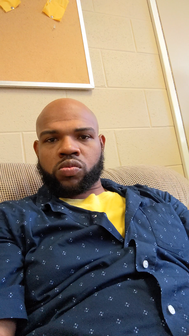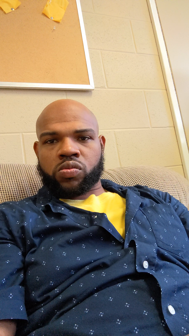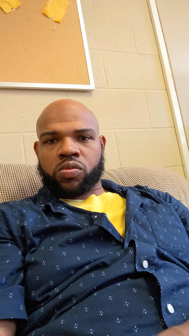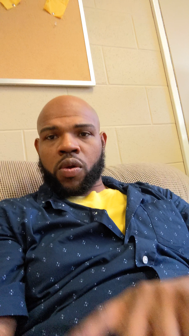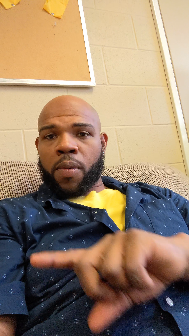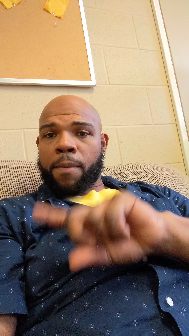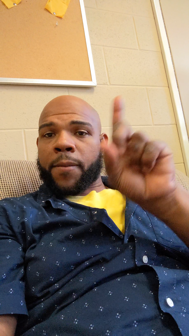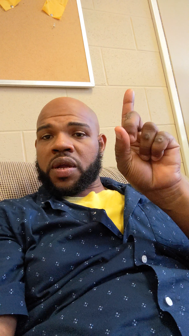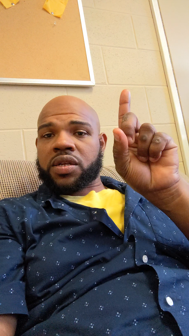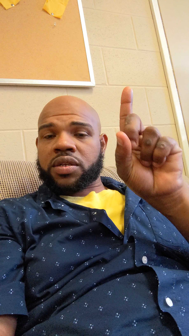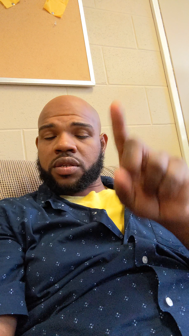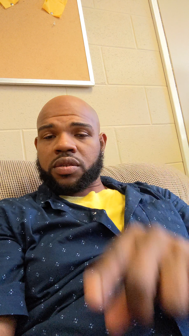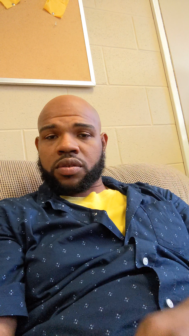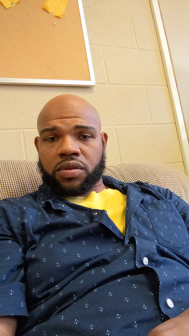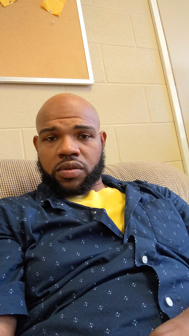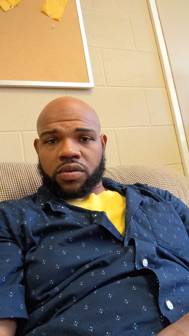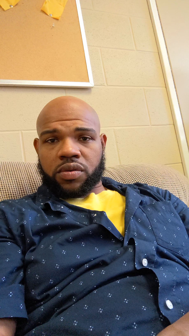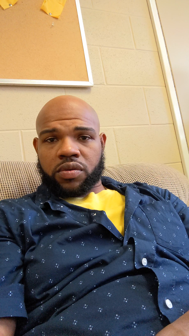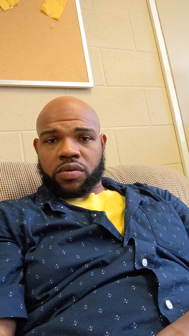but